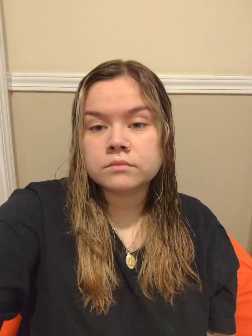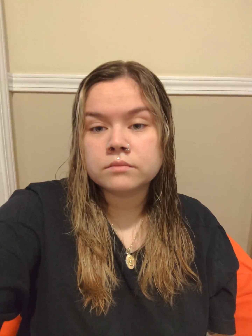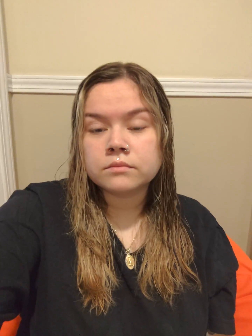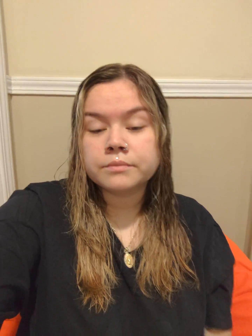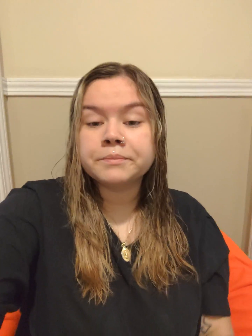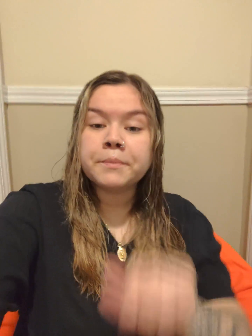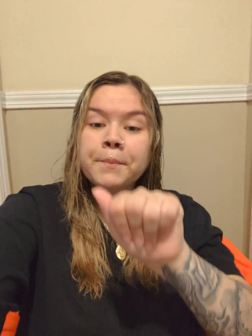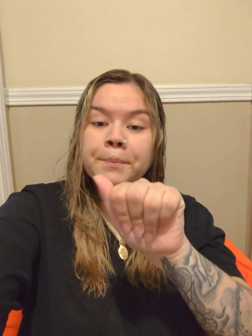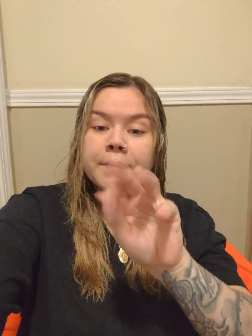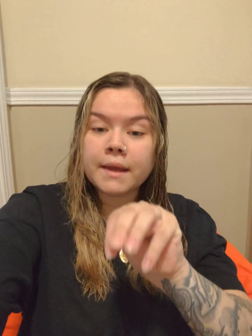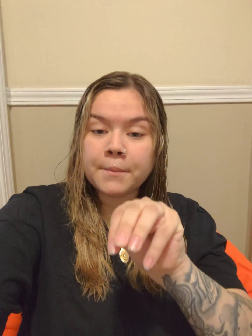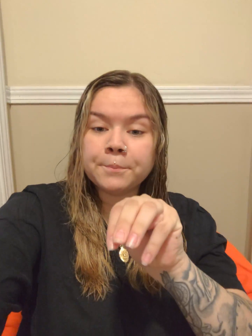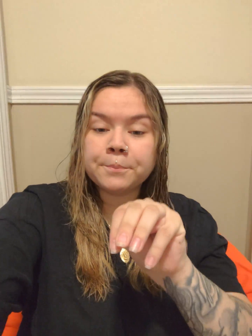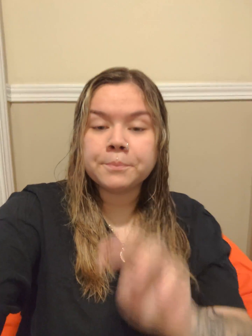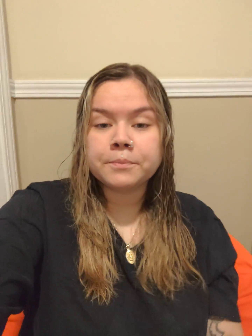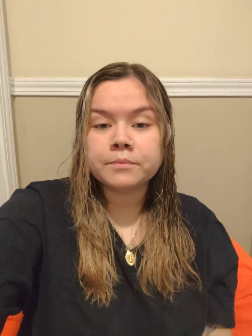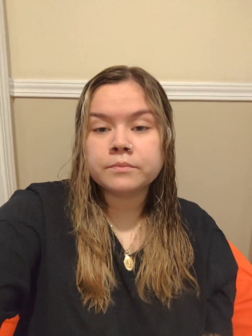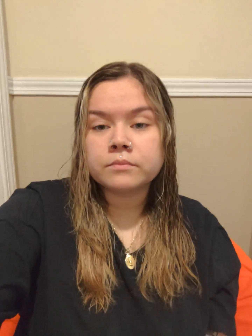am